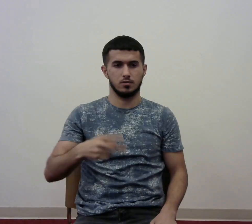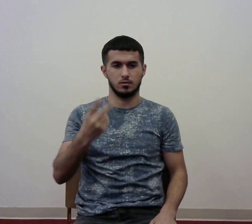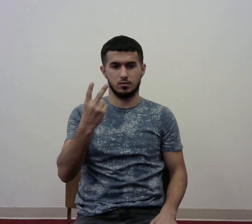2